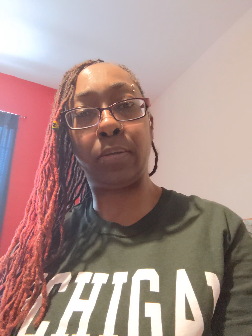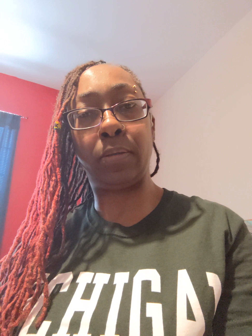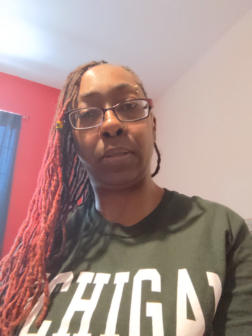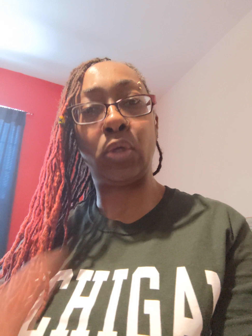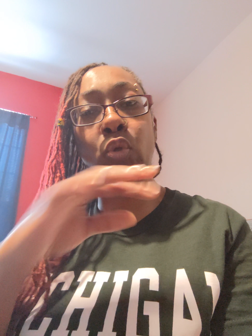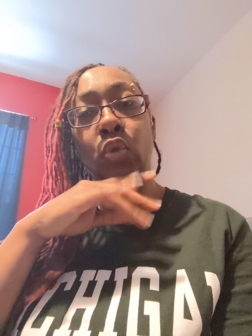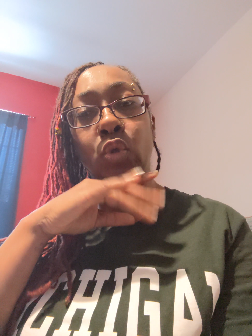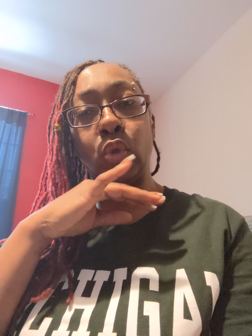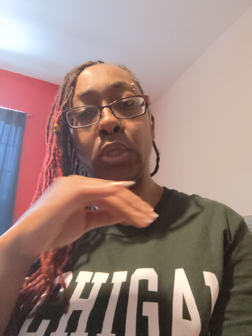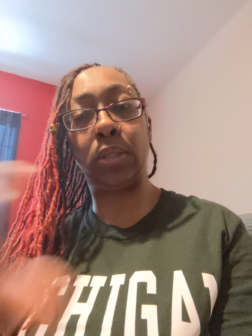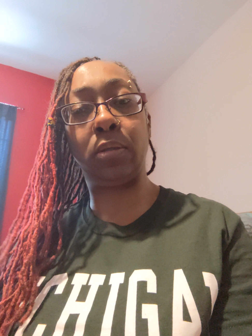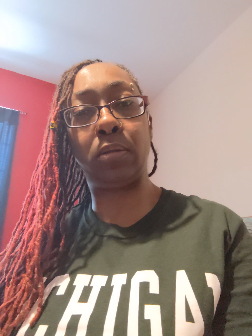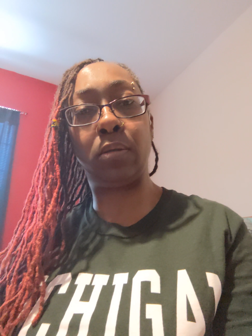dirty